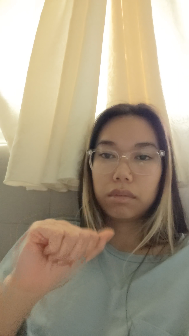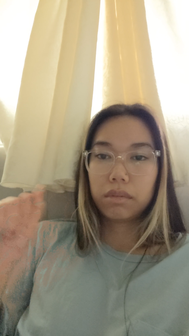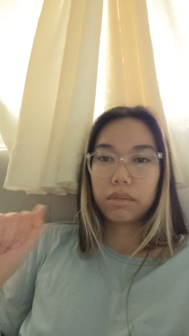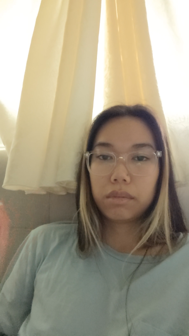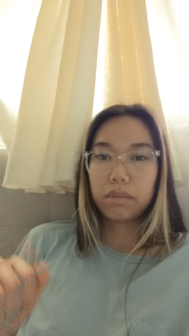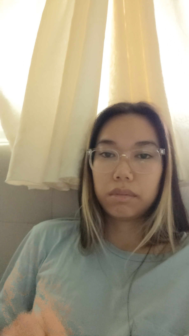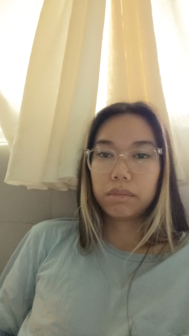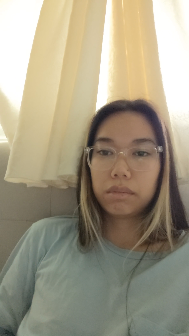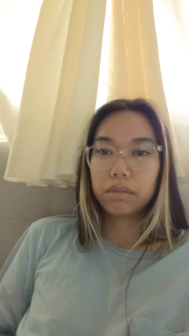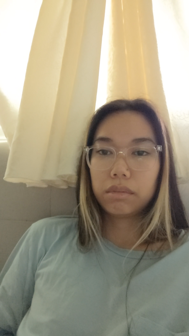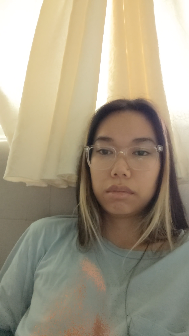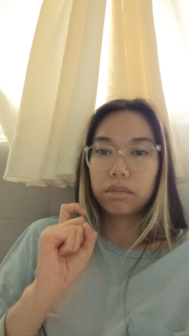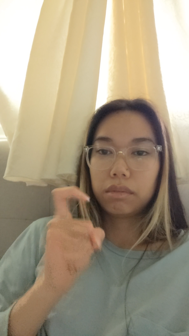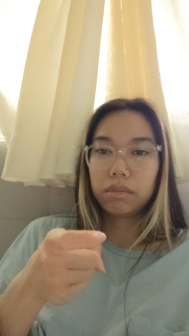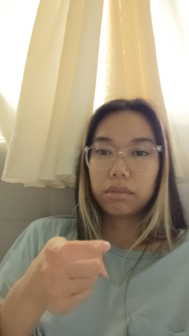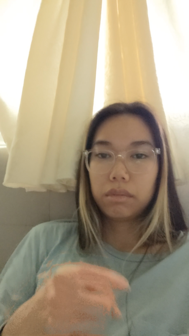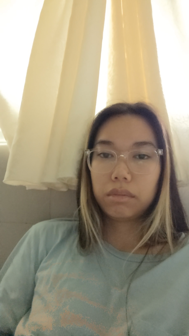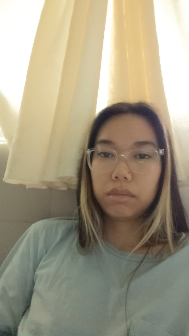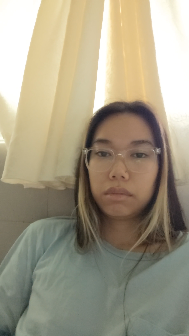present